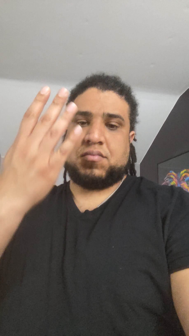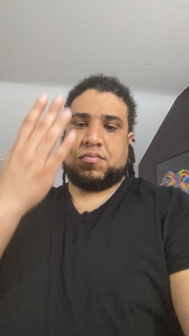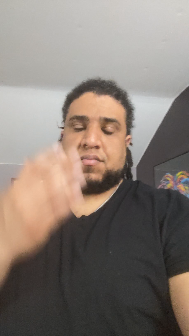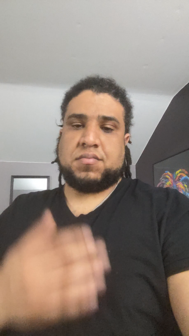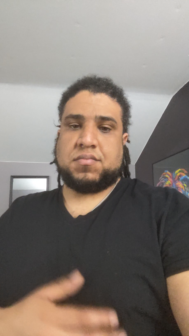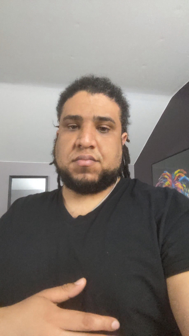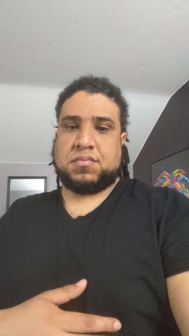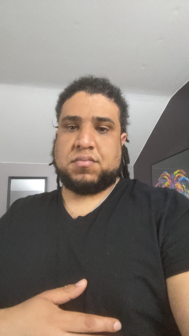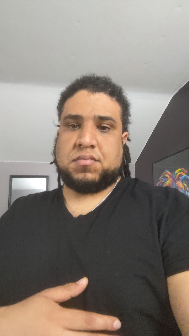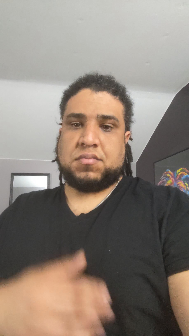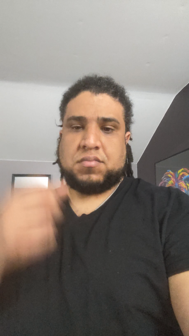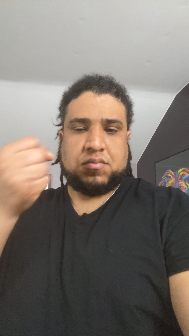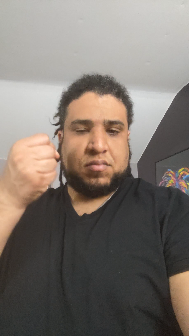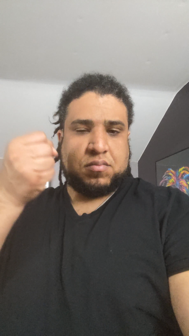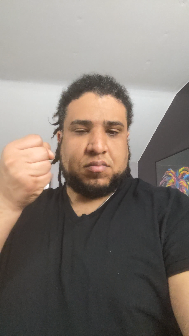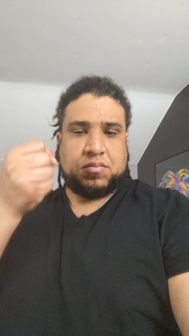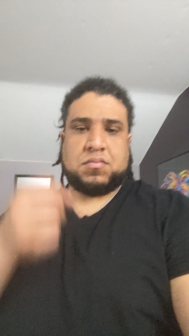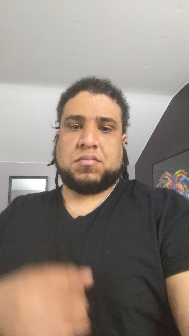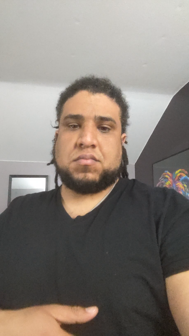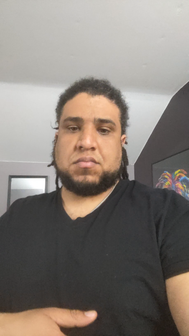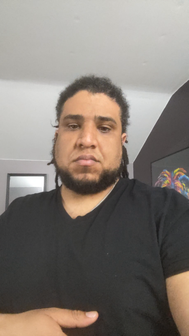hold